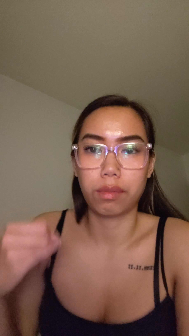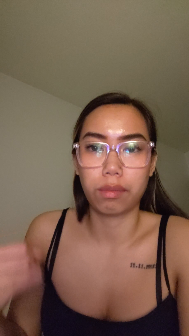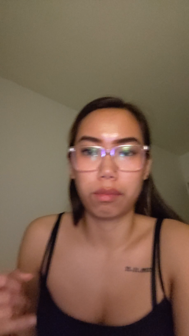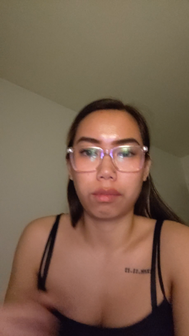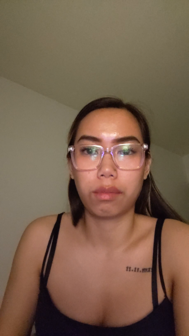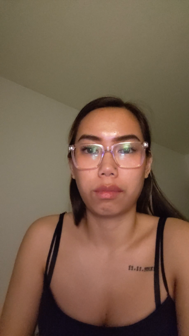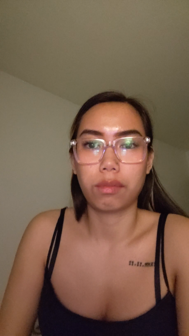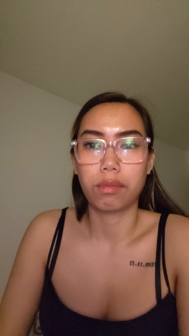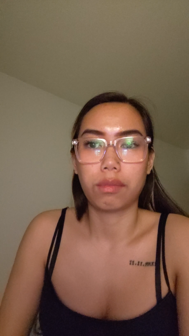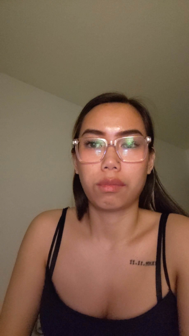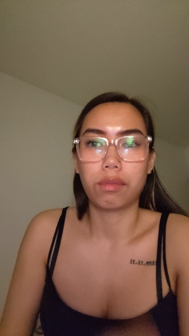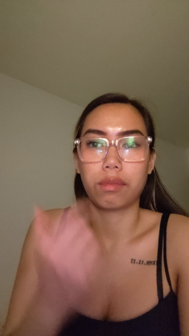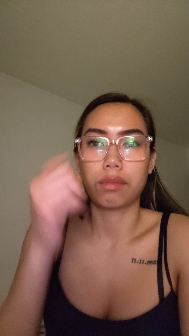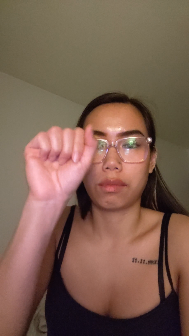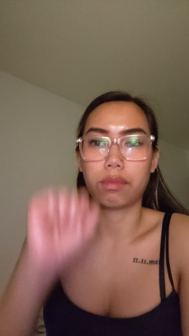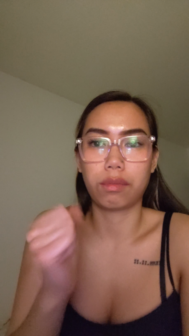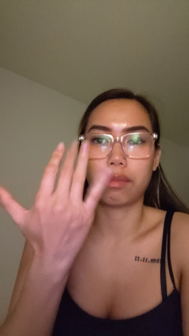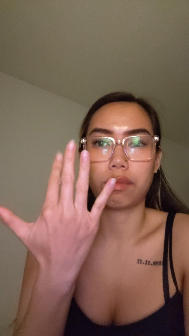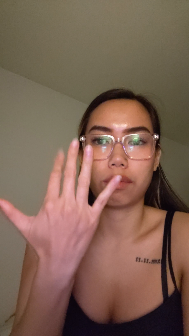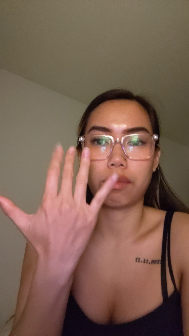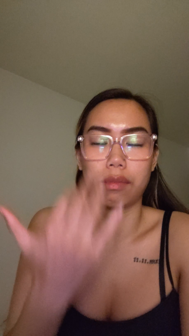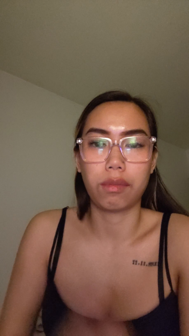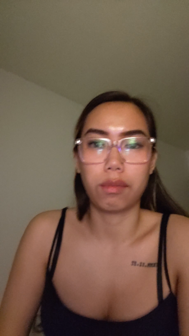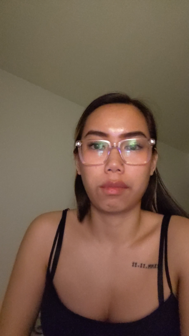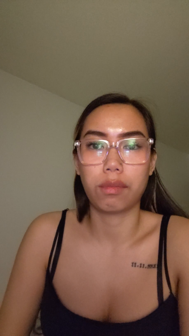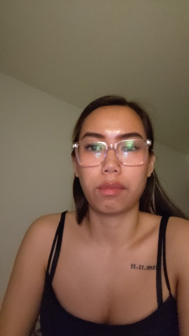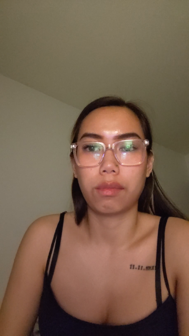gloves